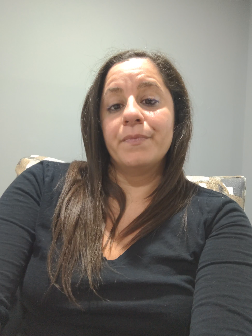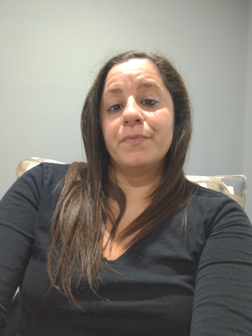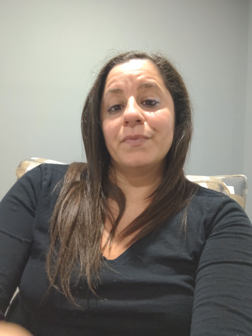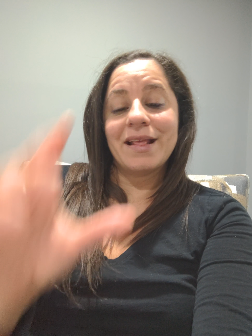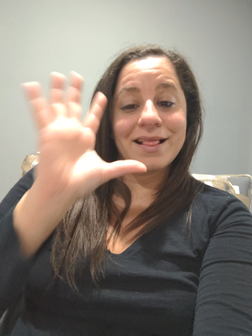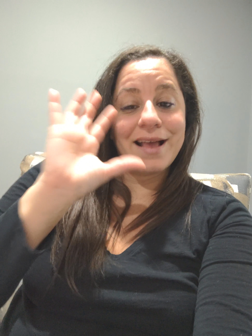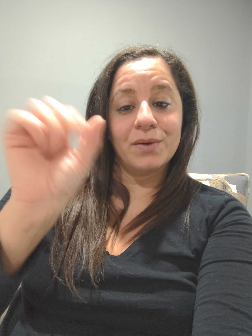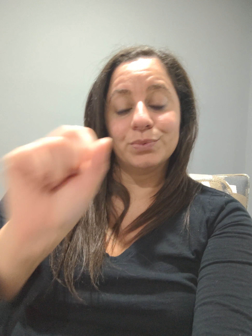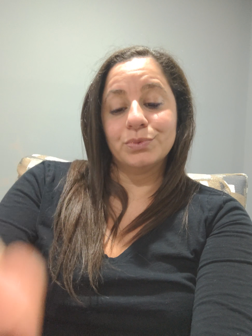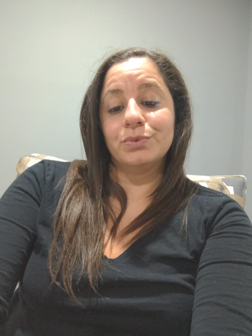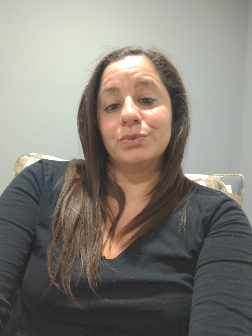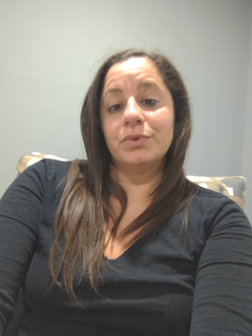loud